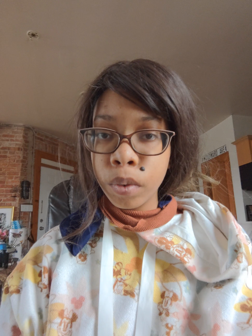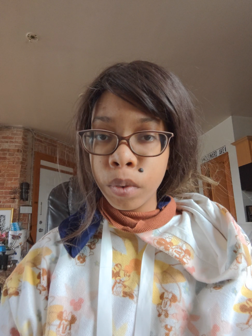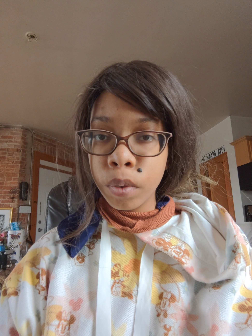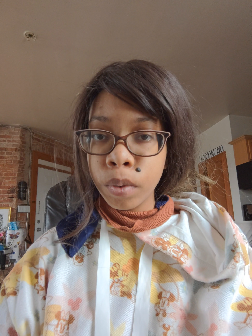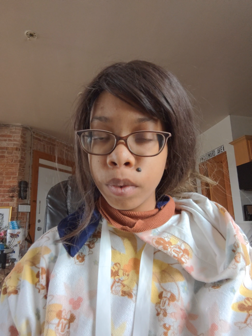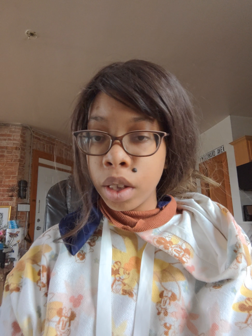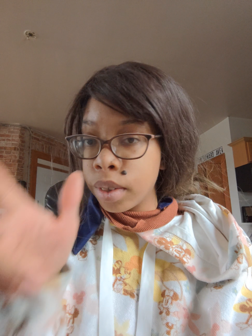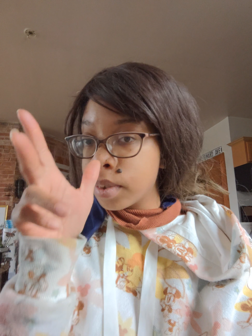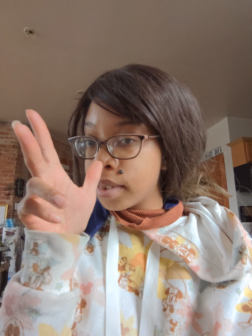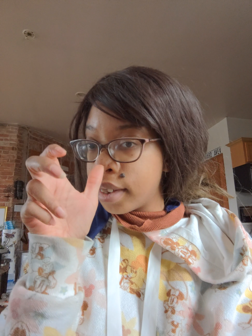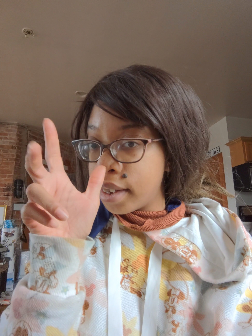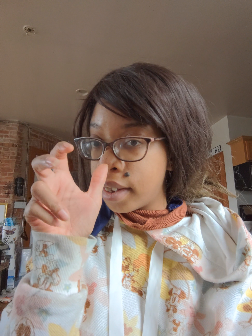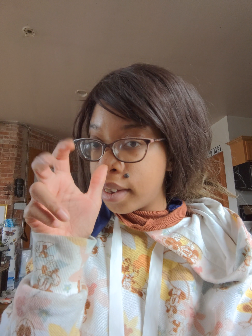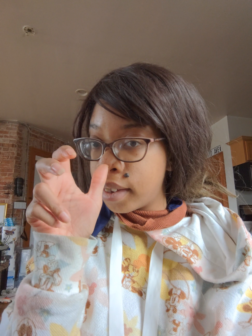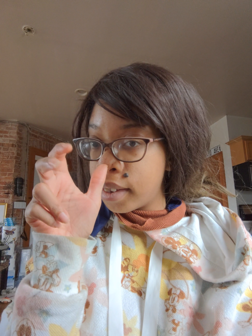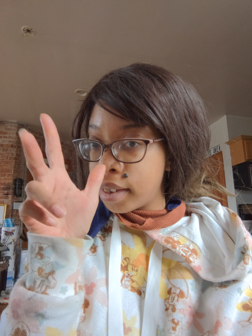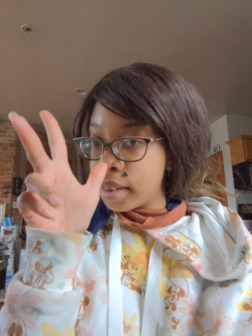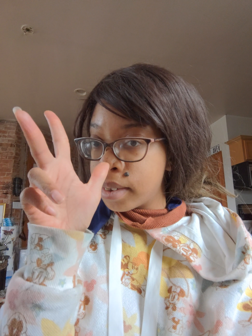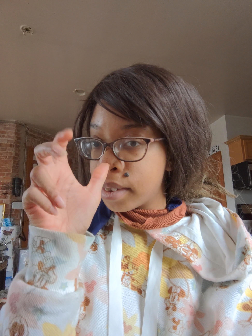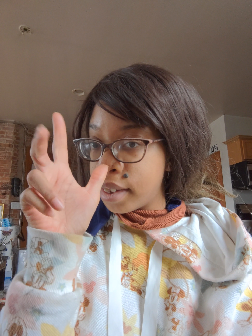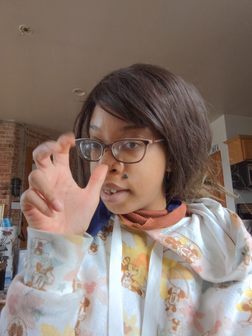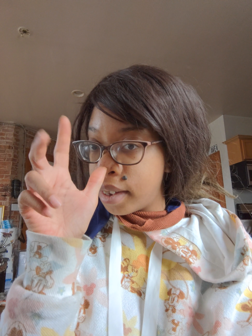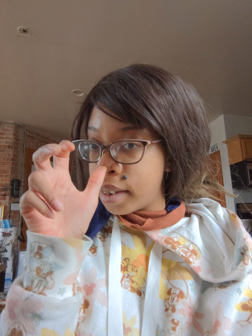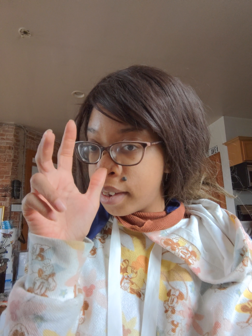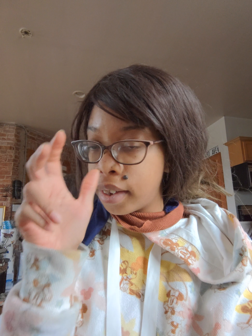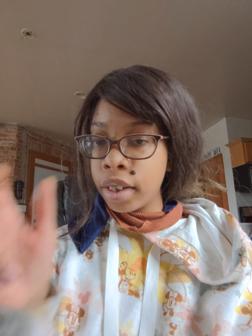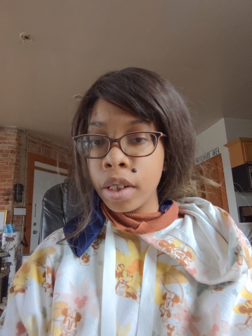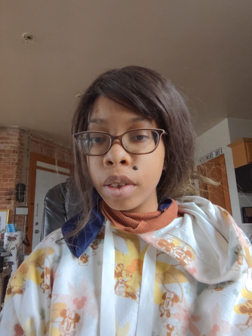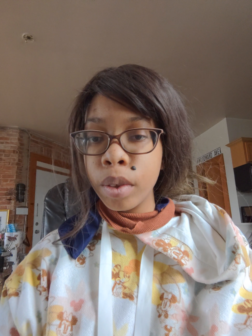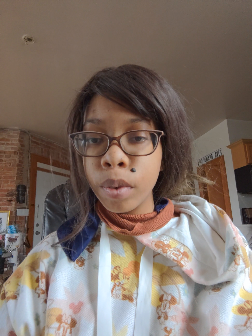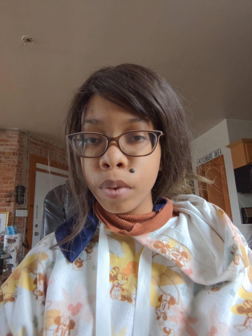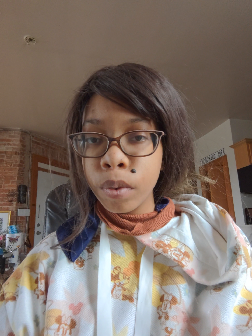bug